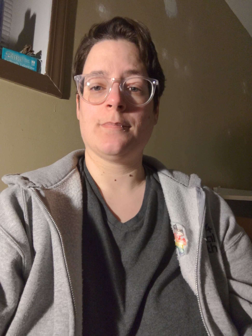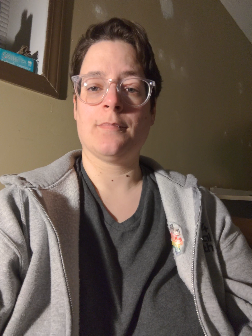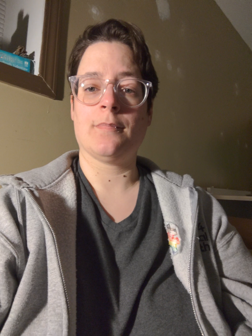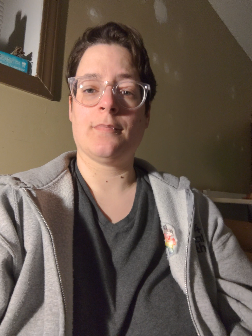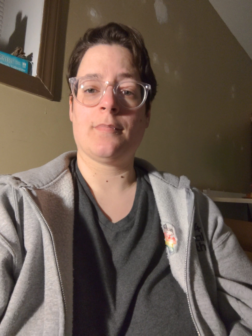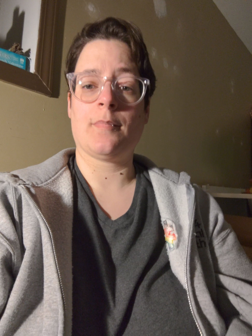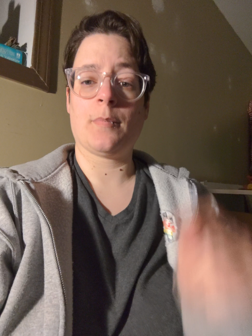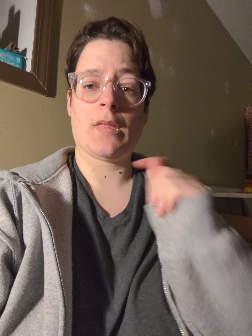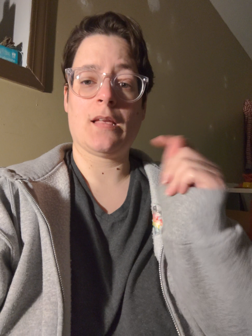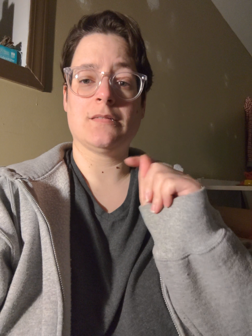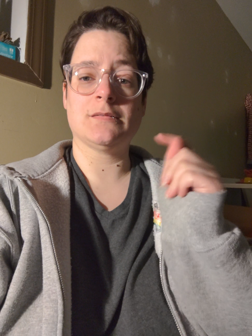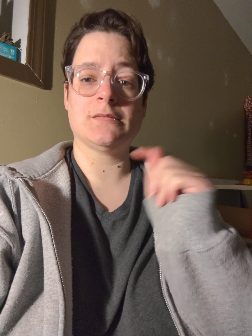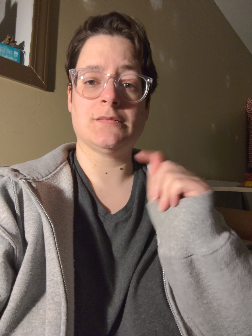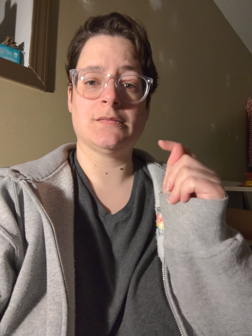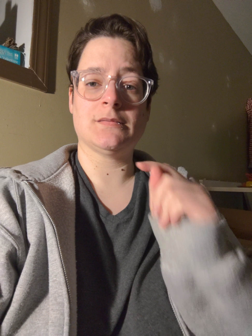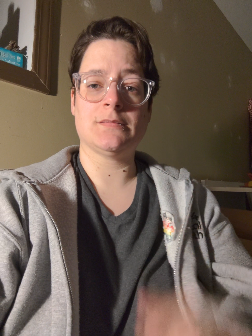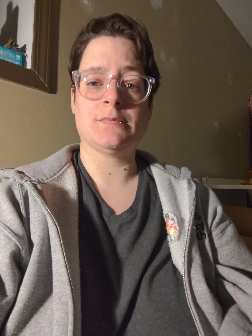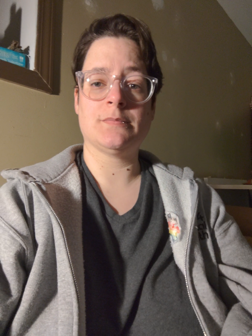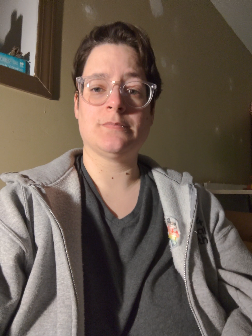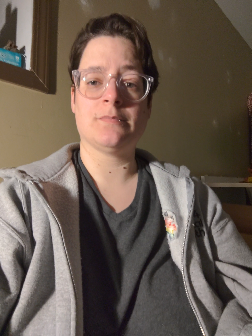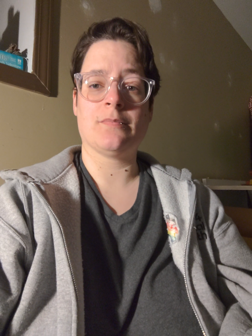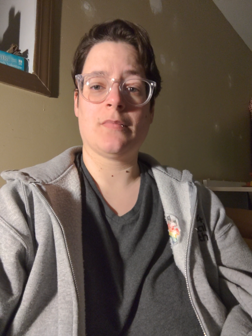potty